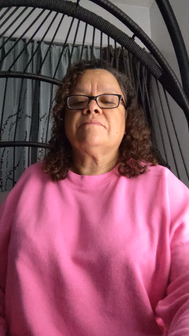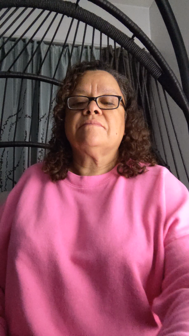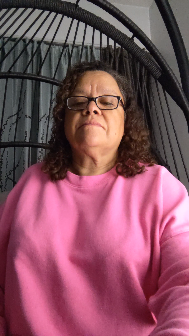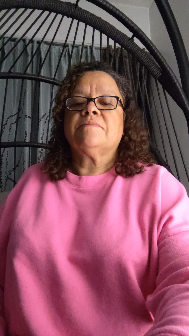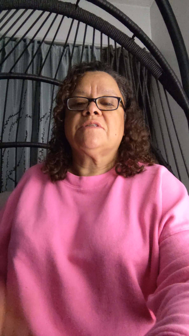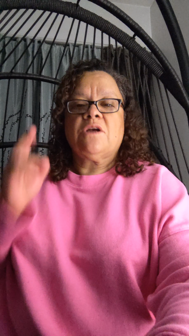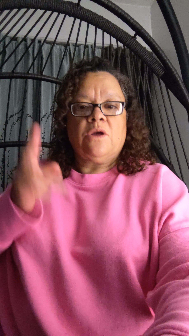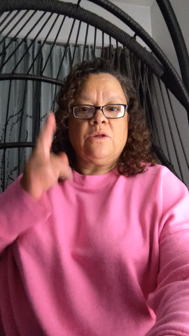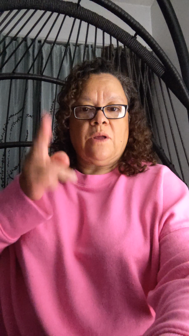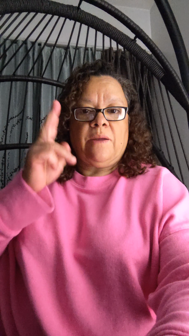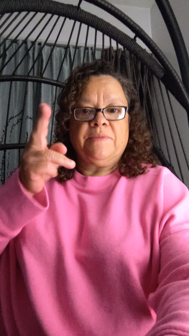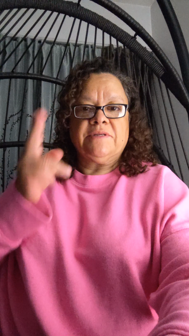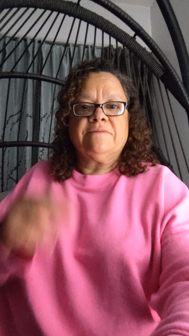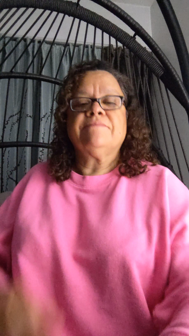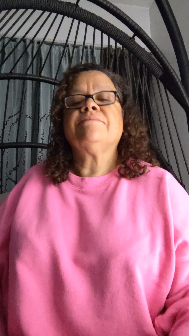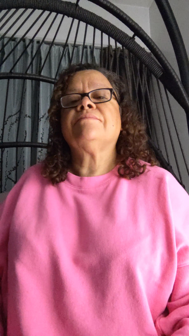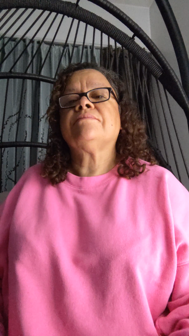hurry